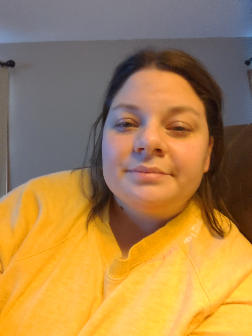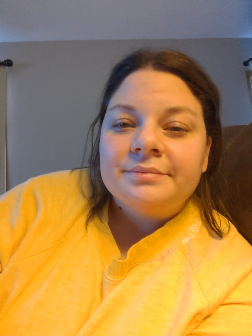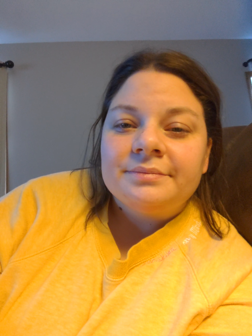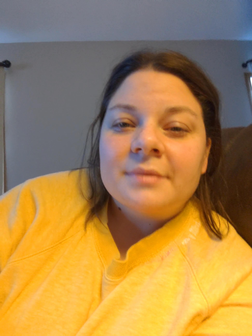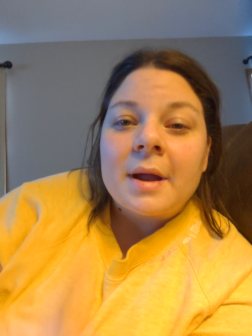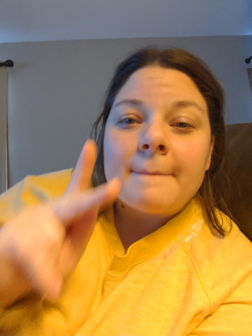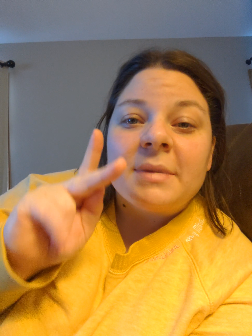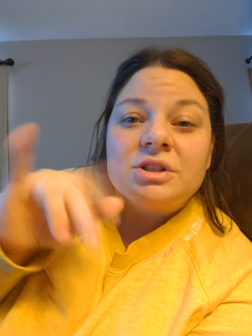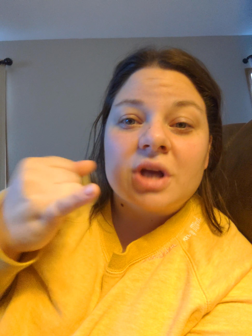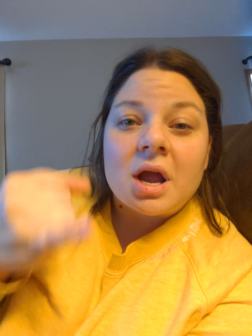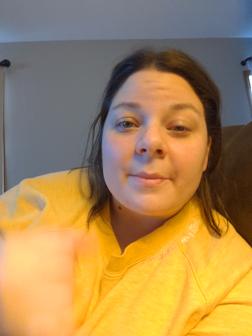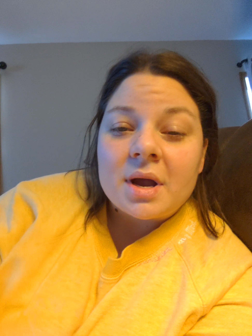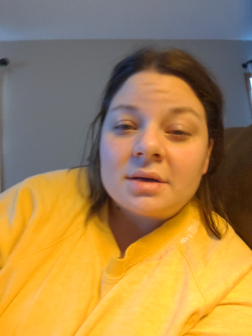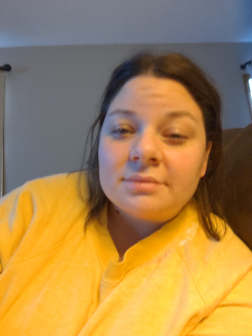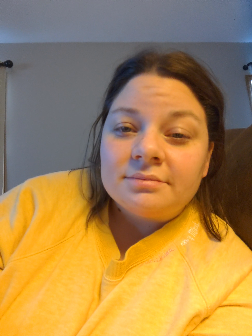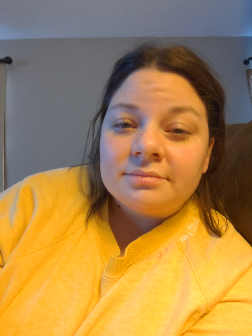pajamas